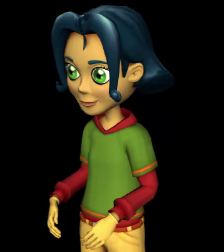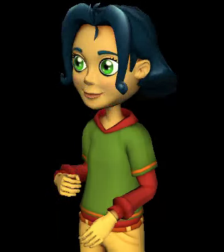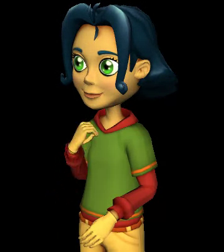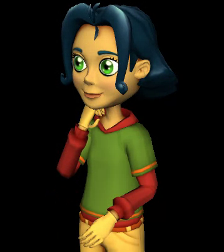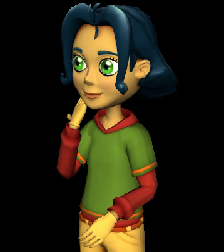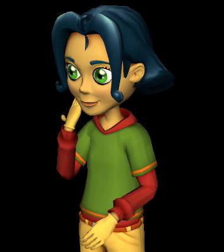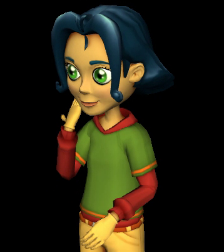أبيض